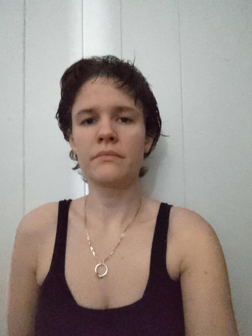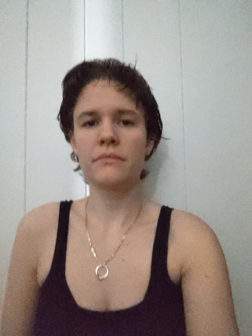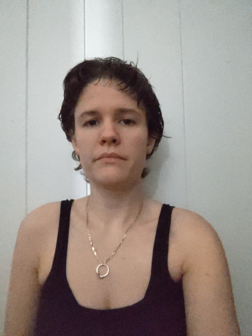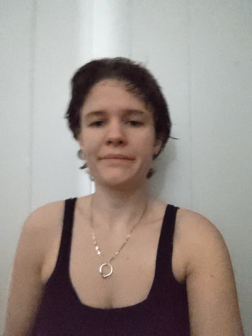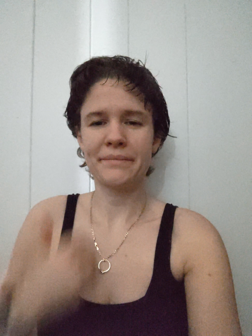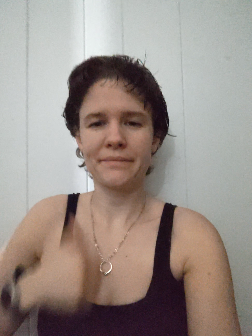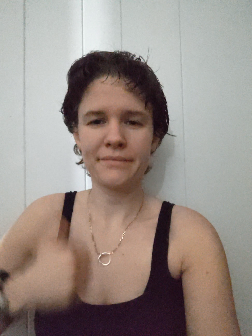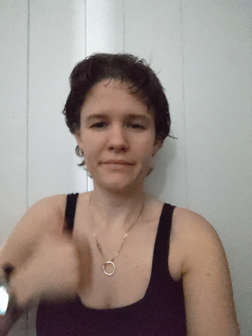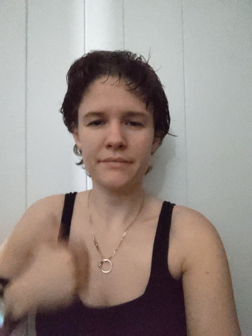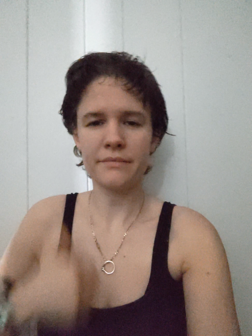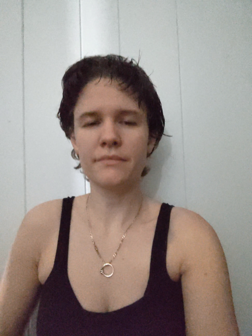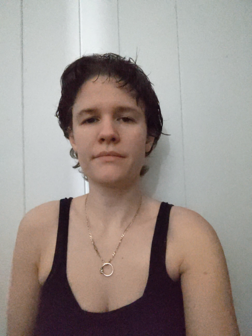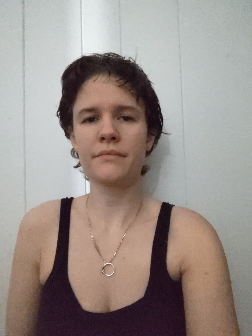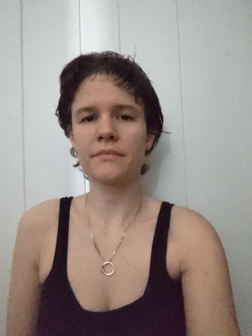bath